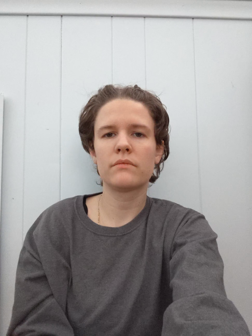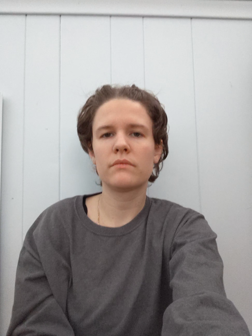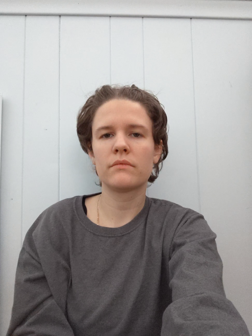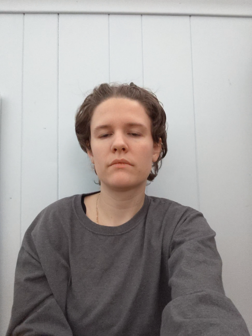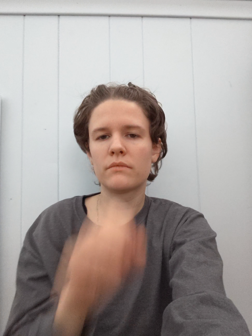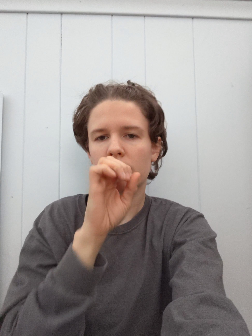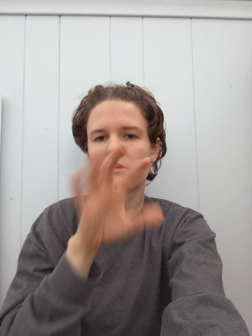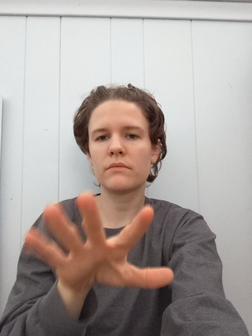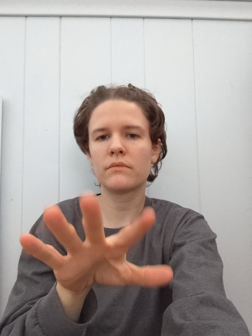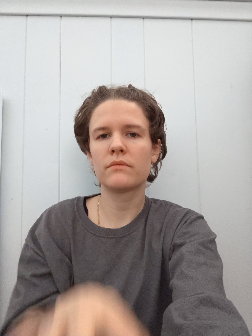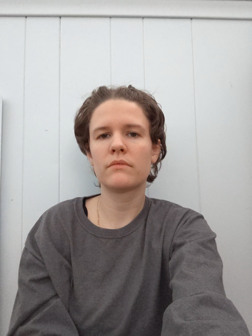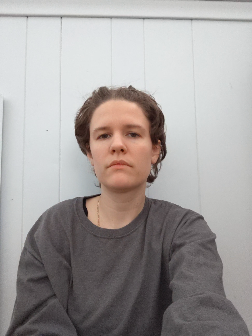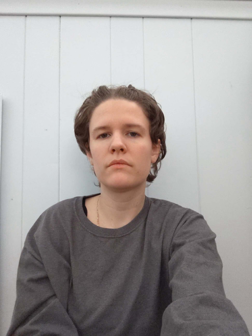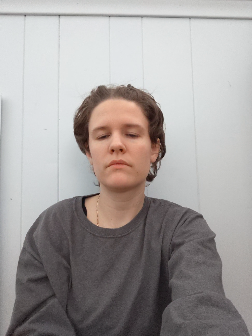blow